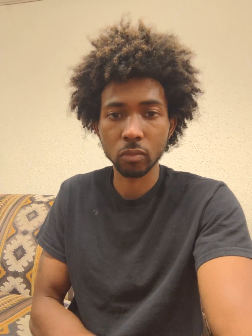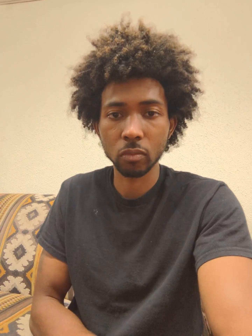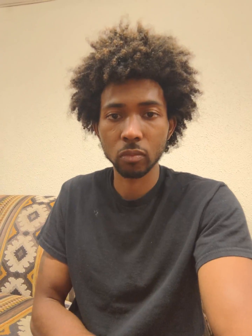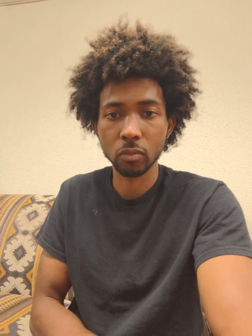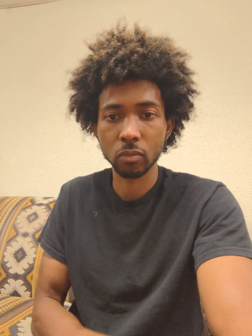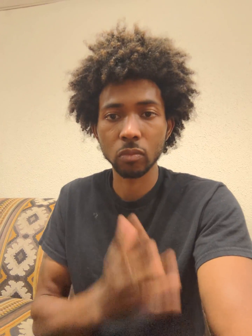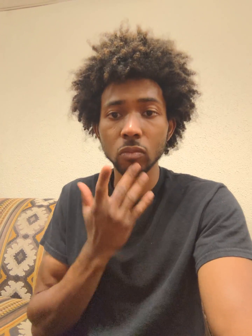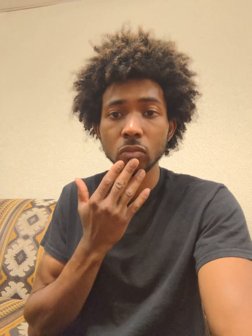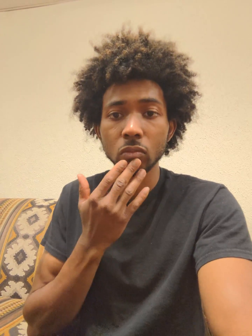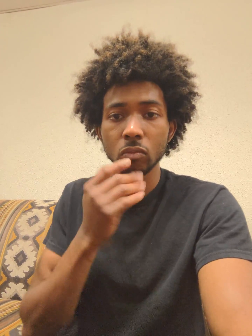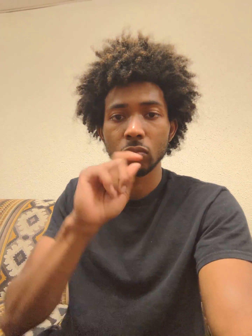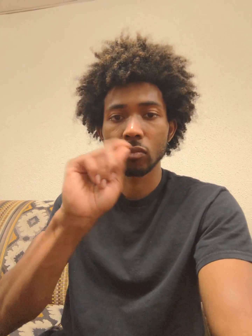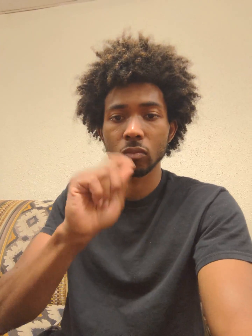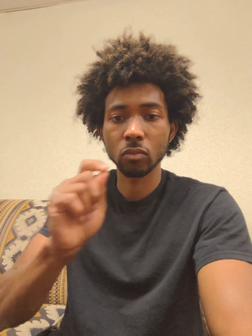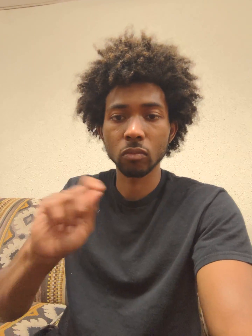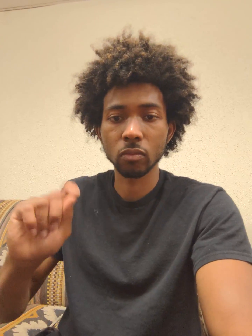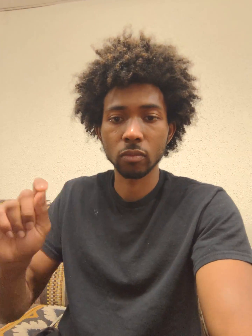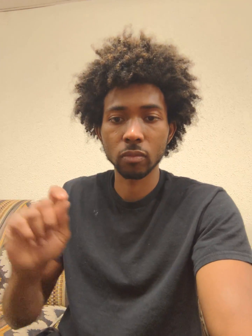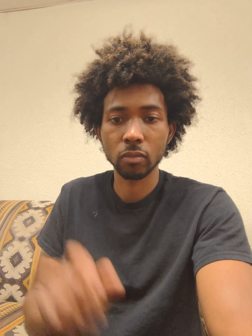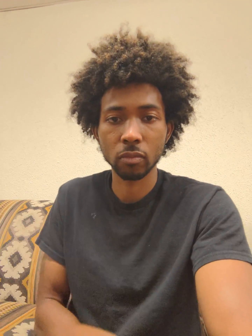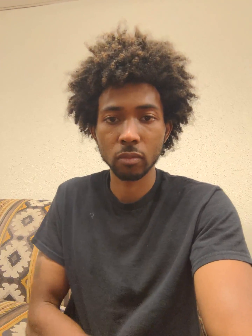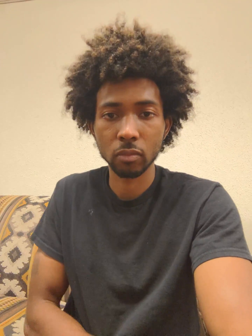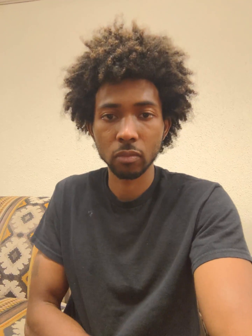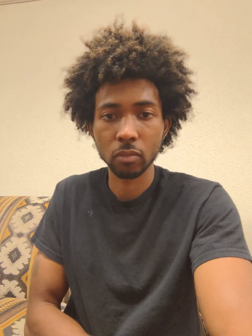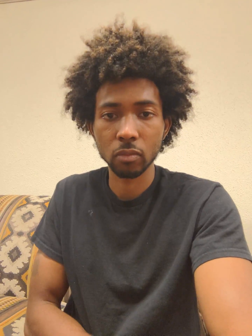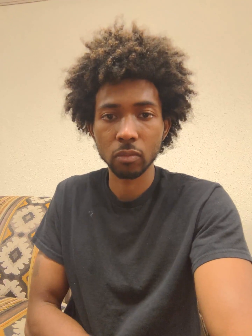crayon